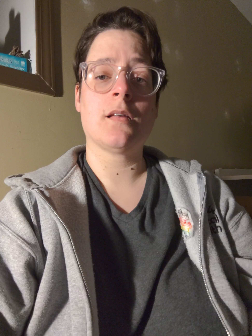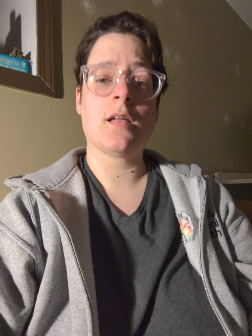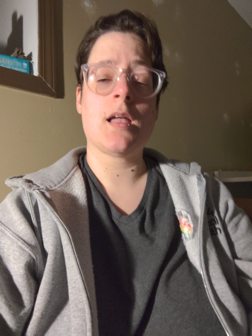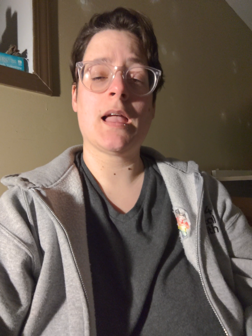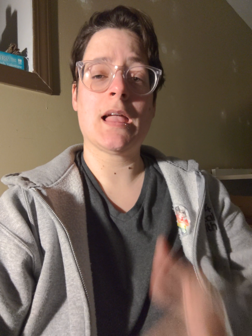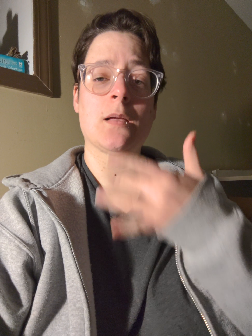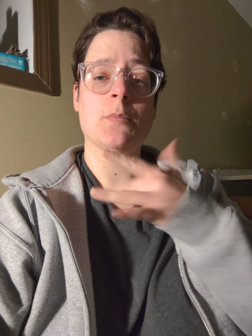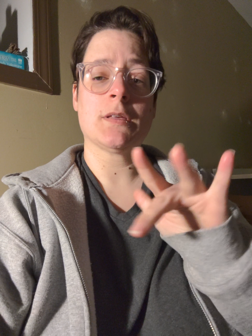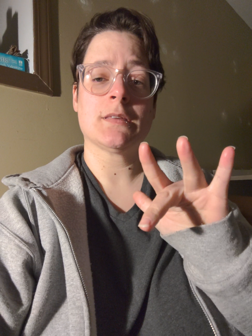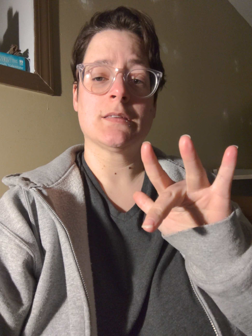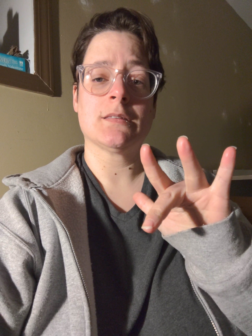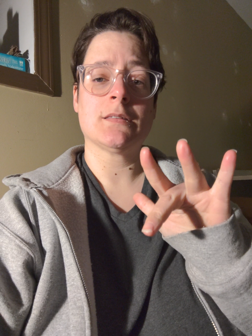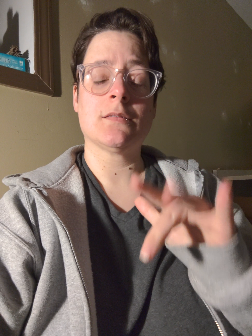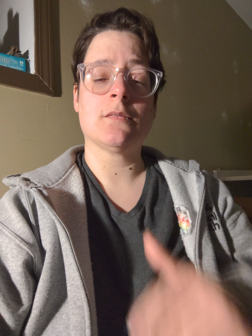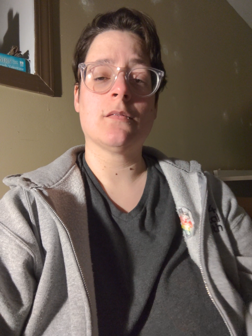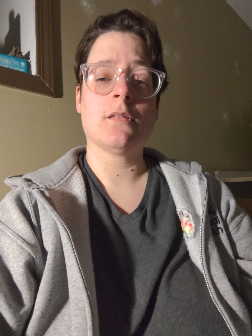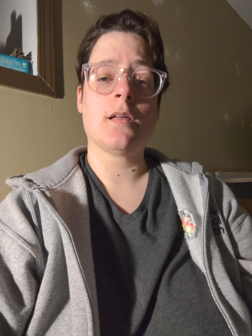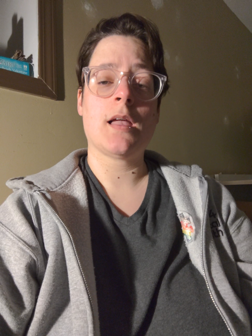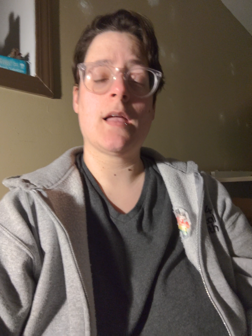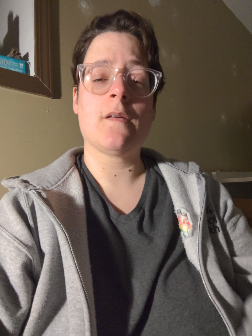empty